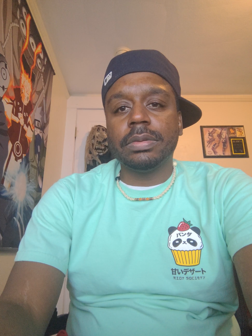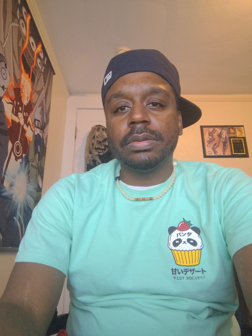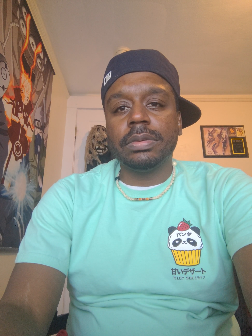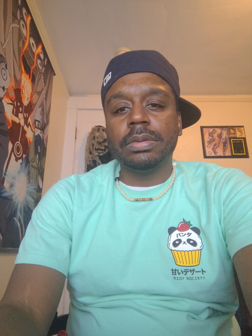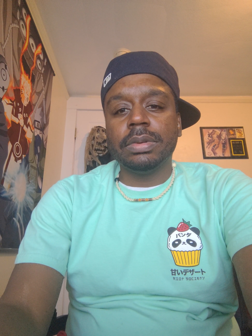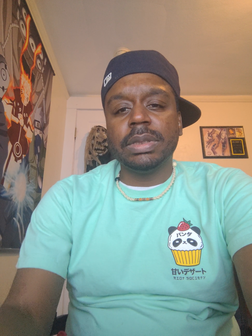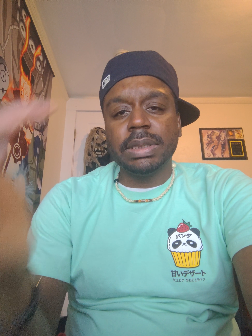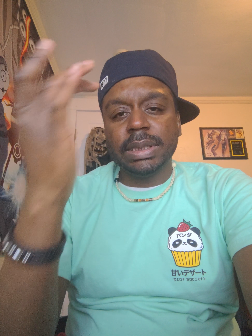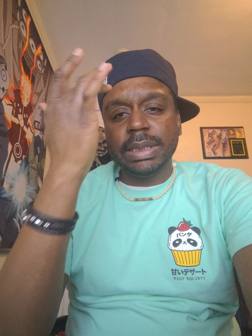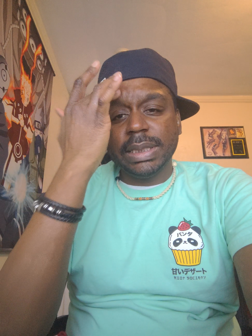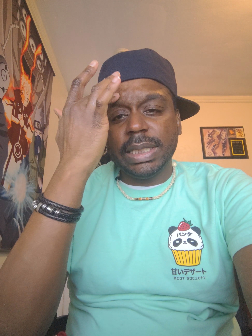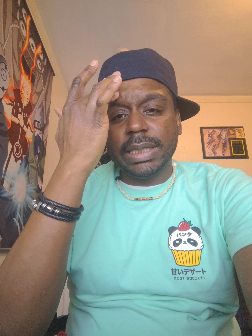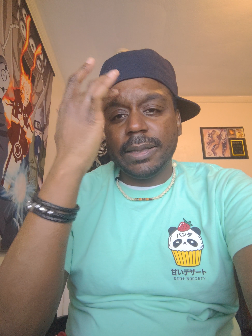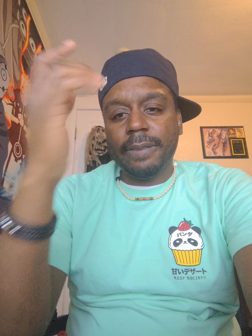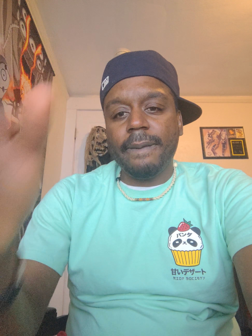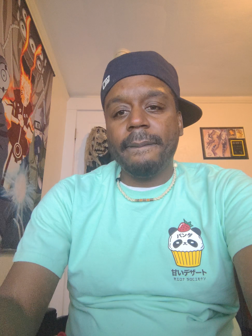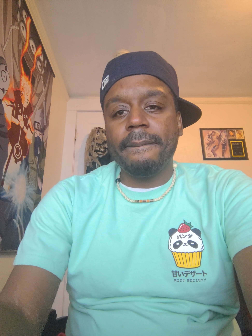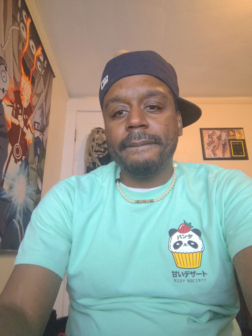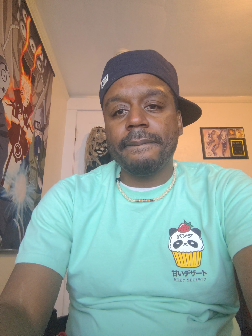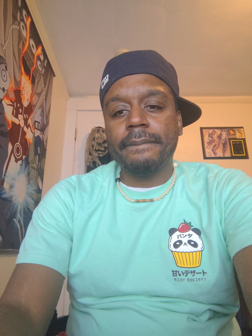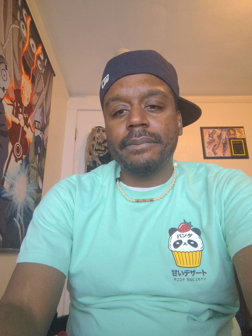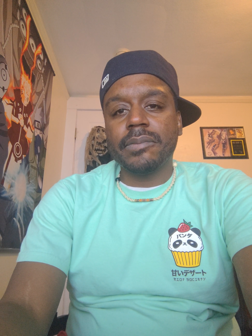sick